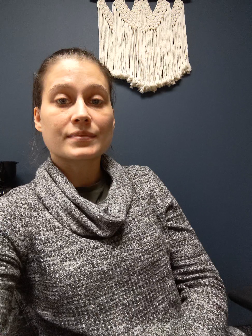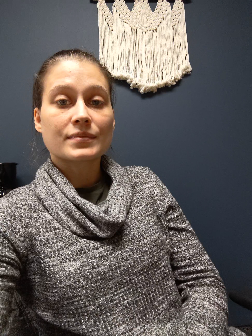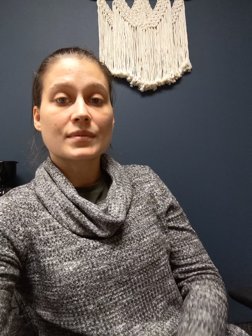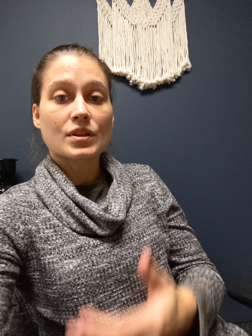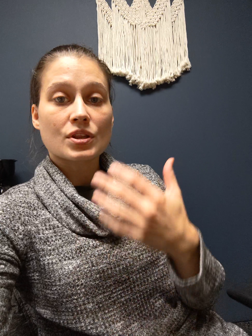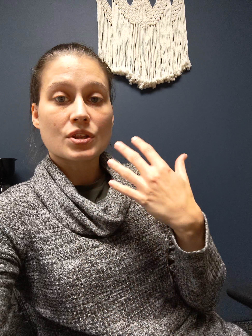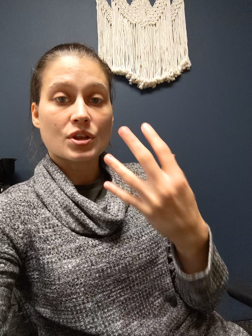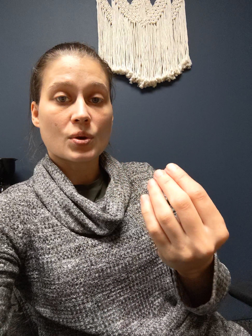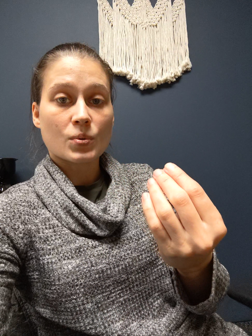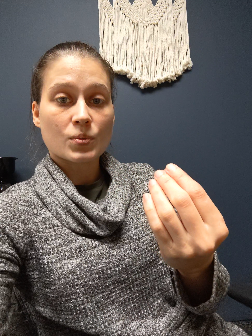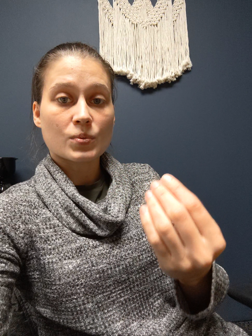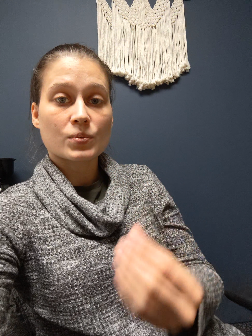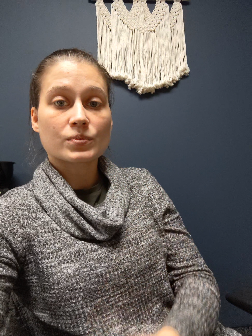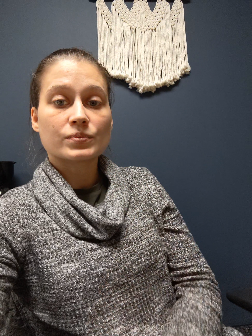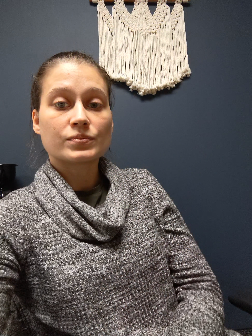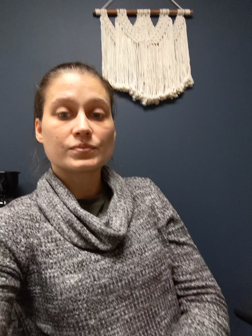go